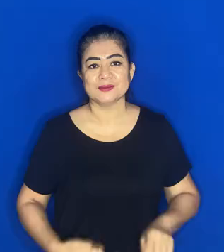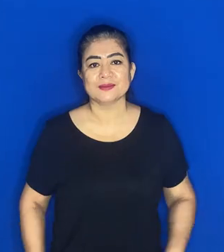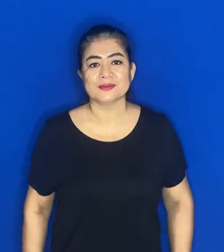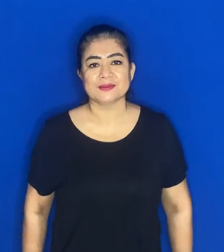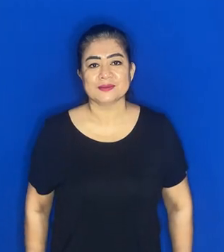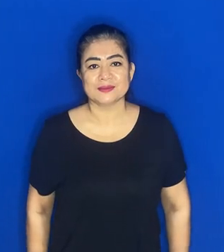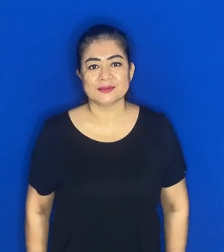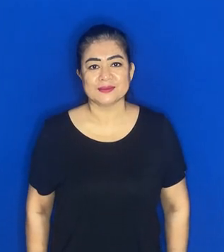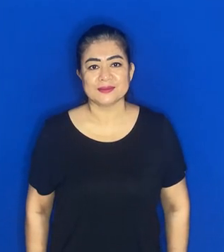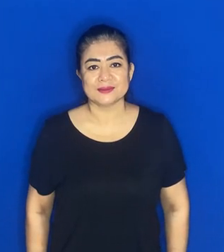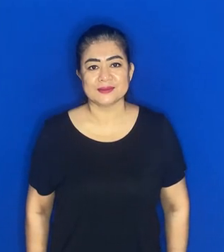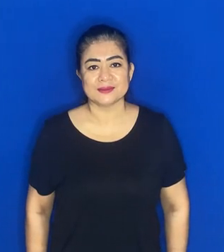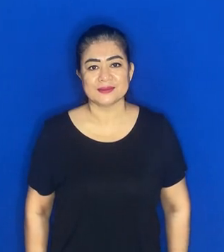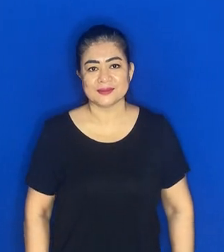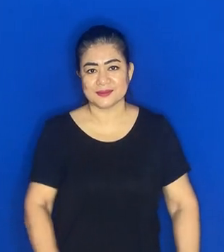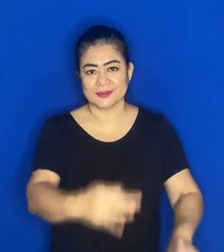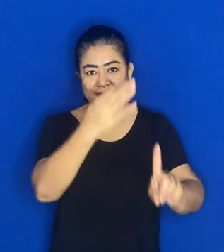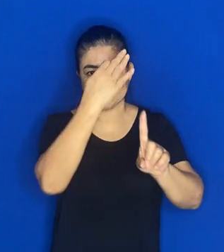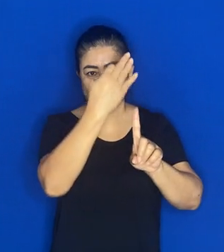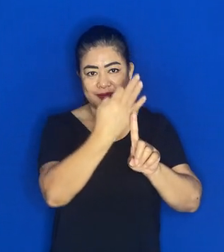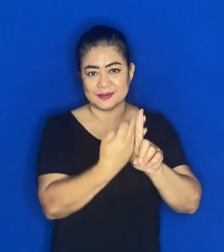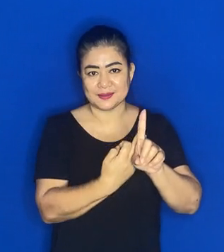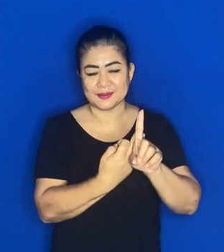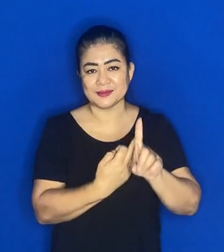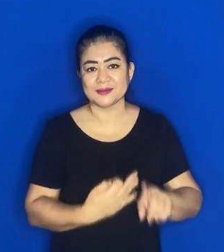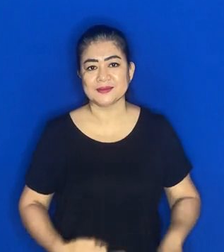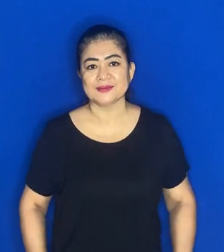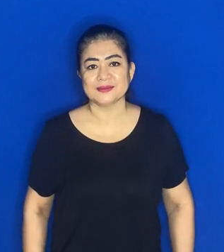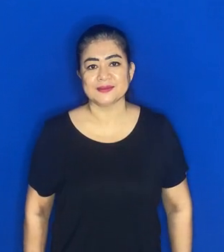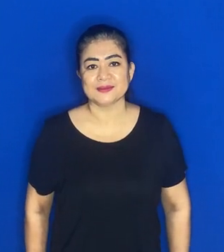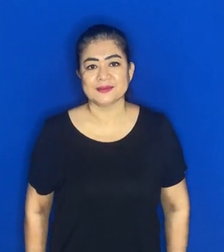february